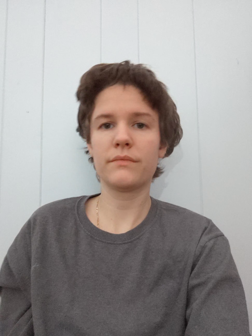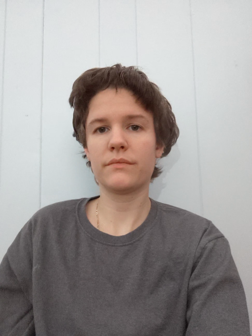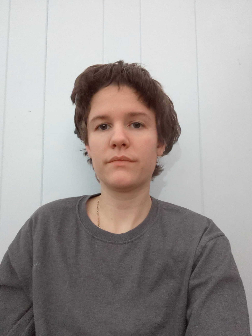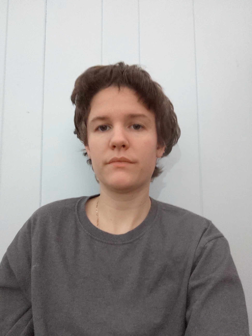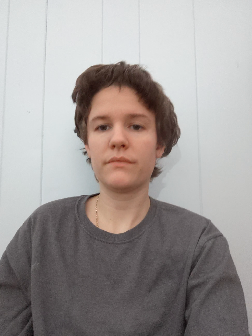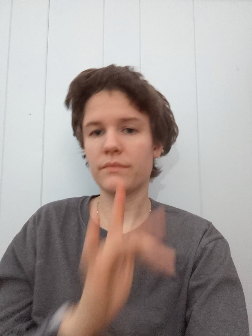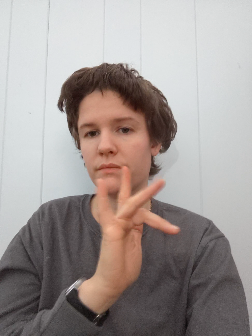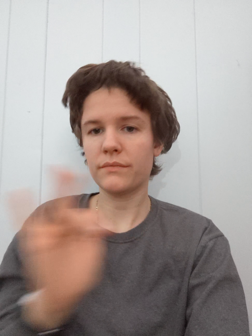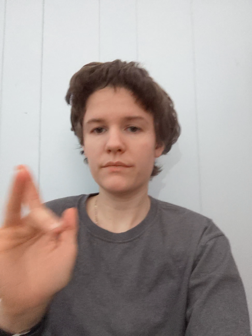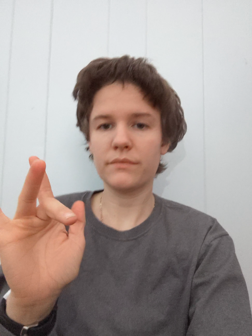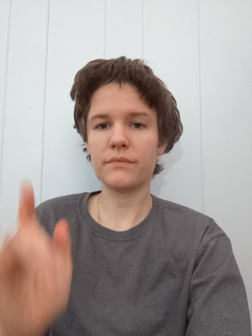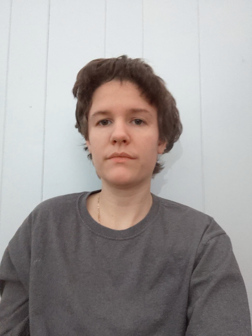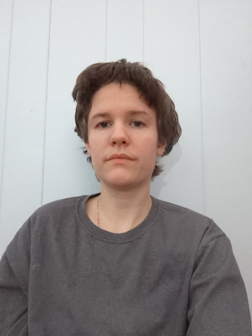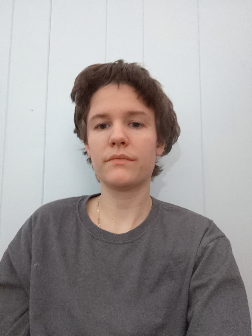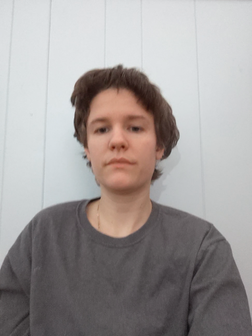empty